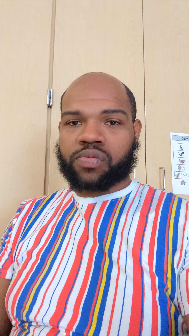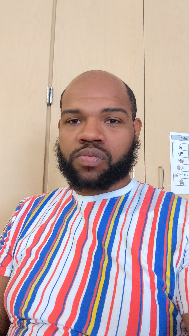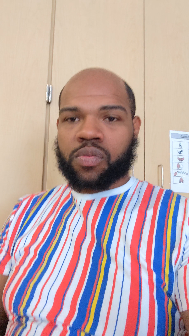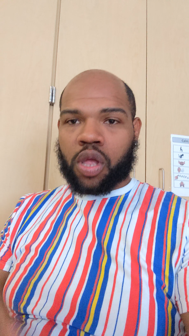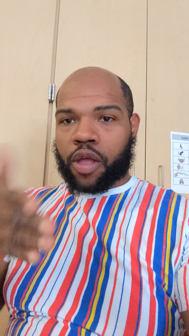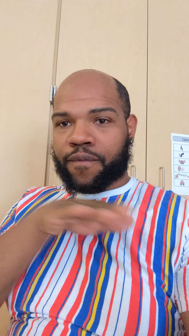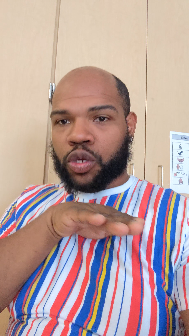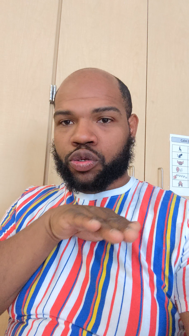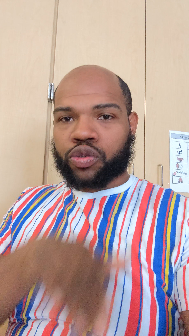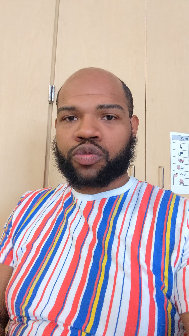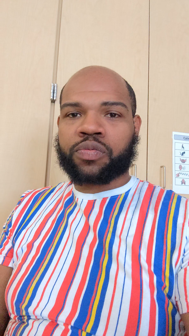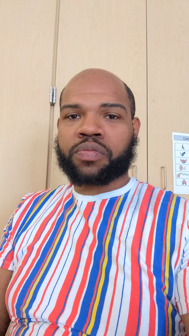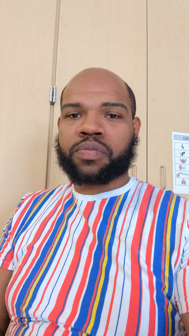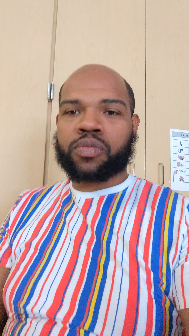cover